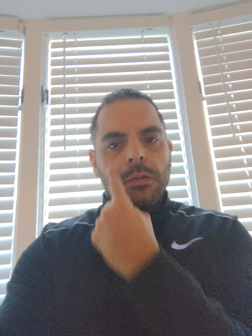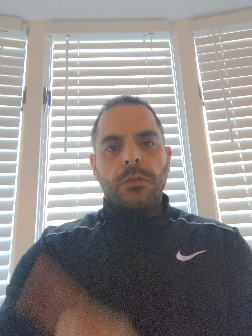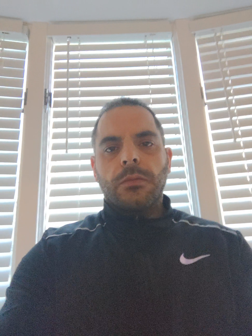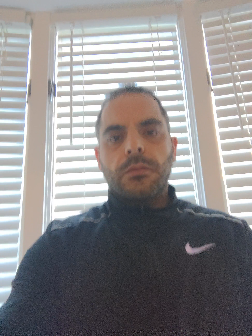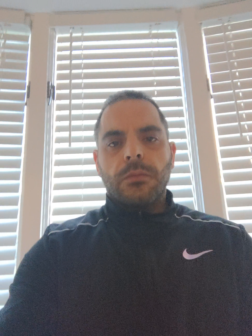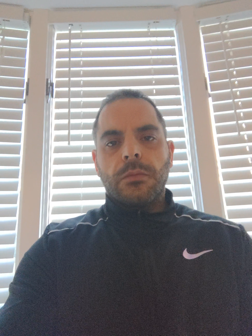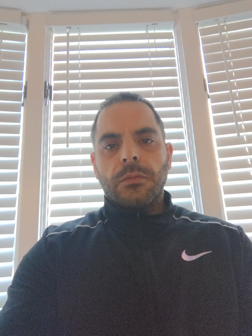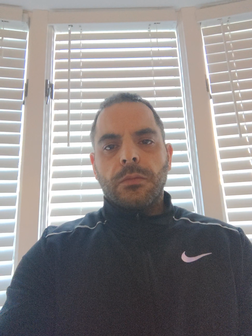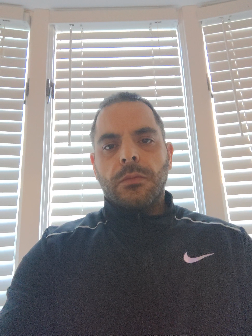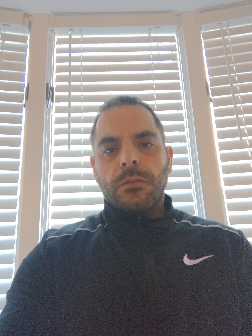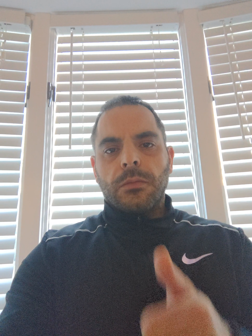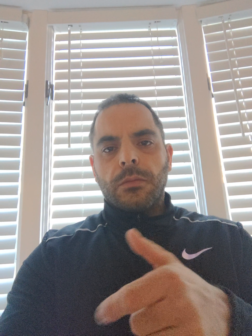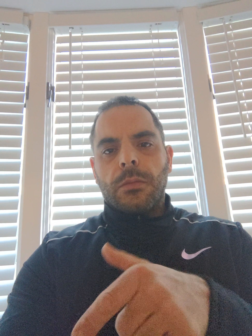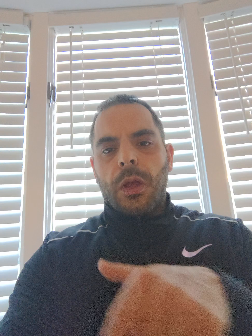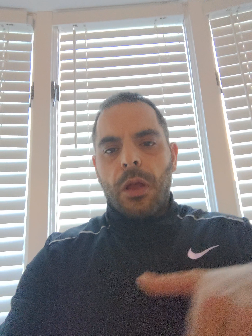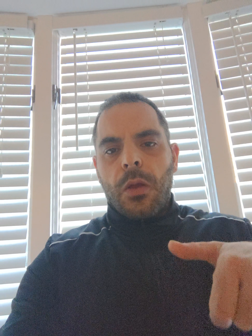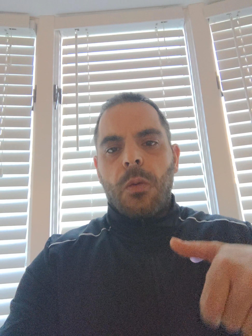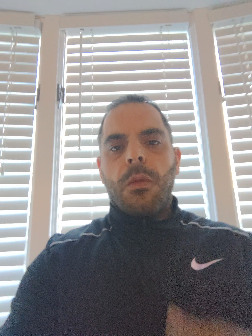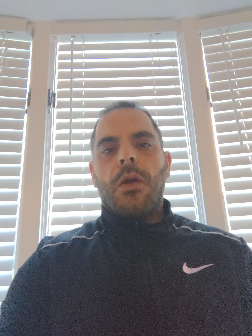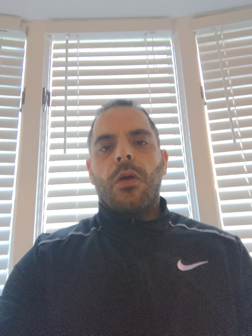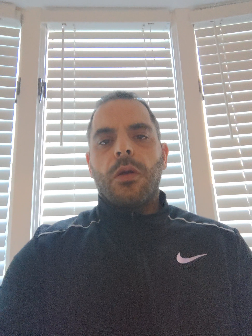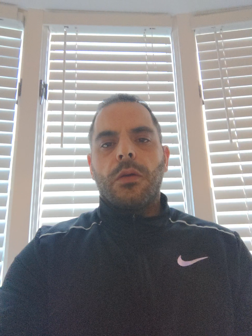underwear